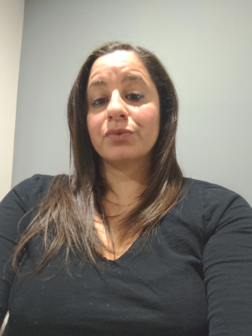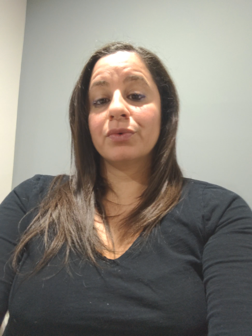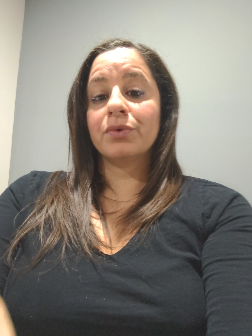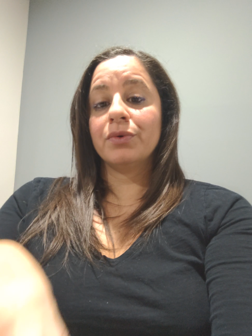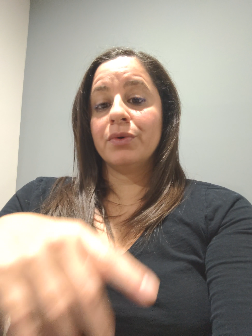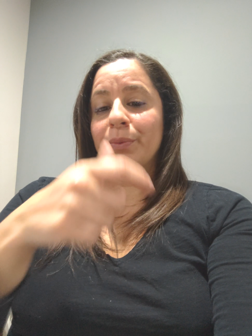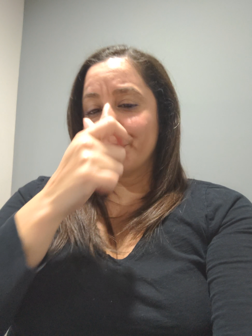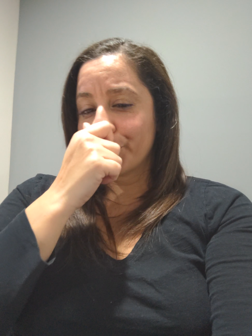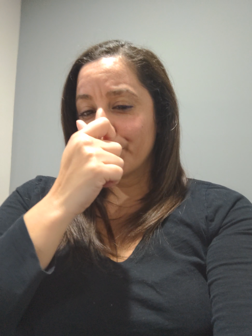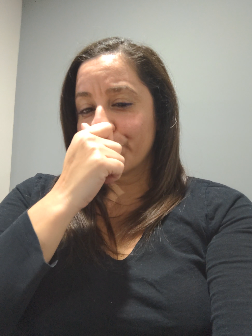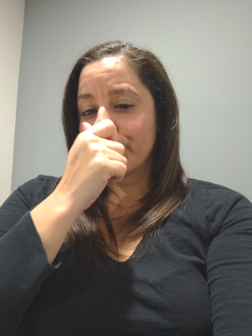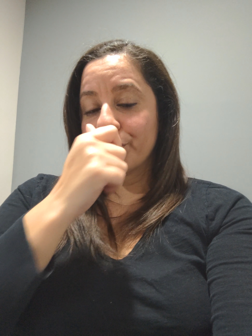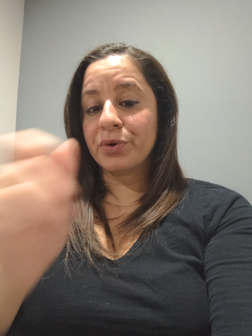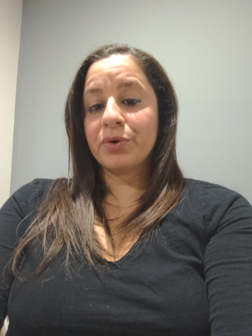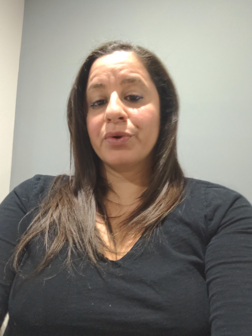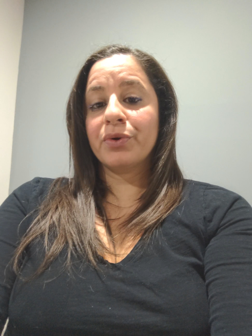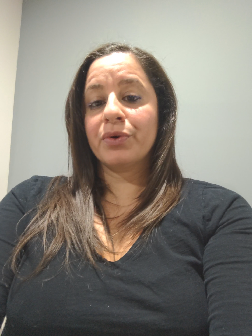potty